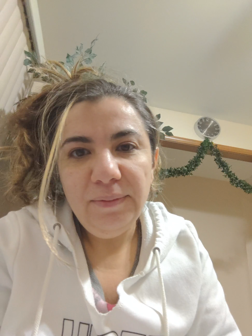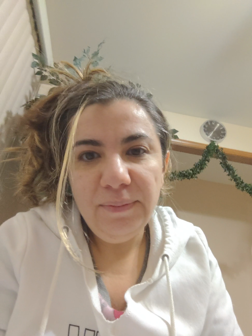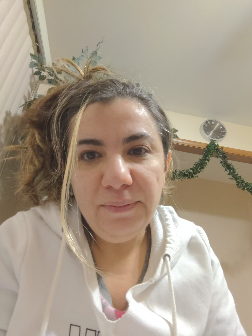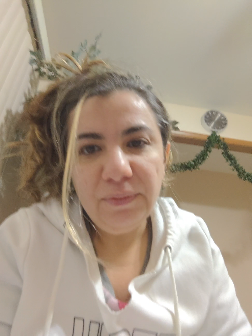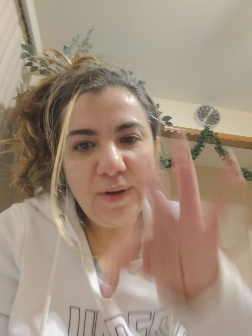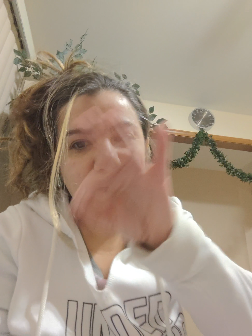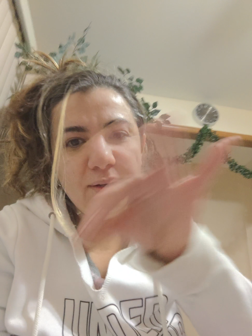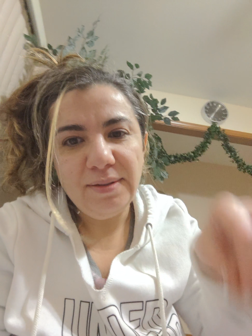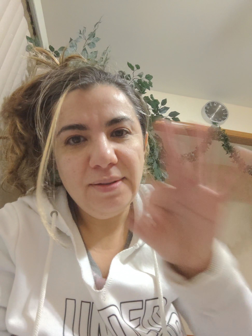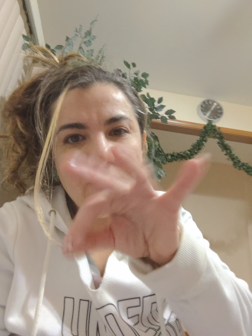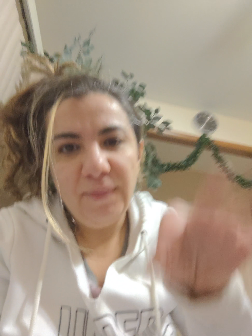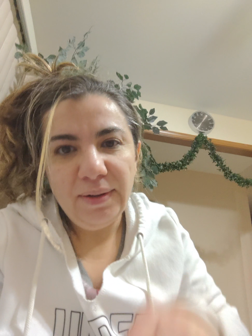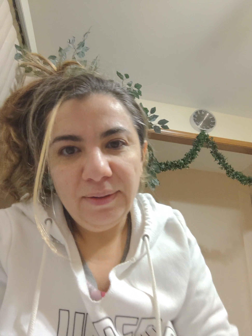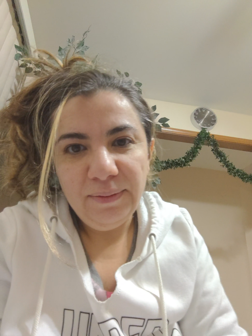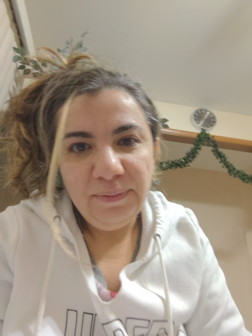french fries